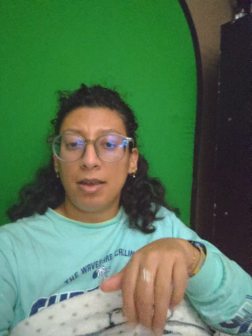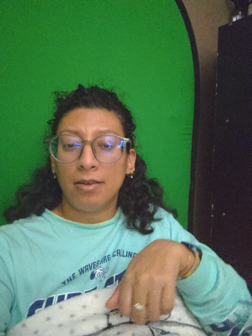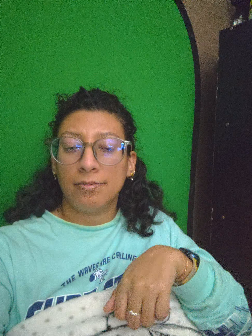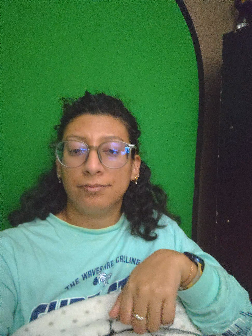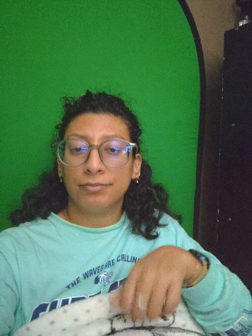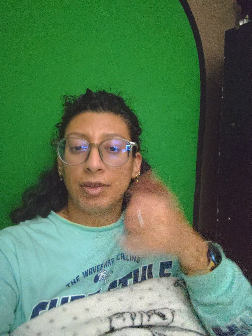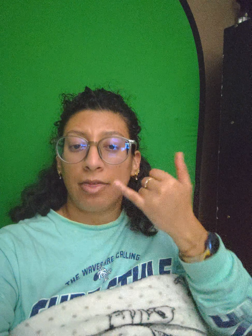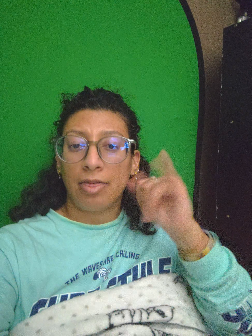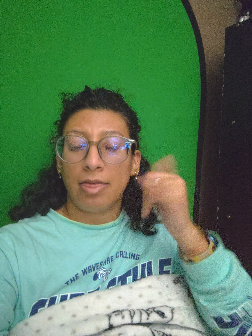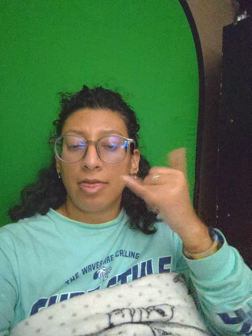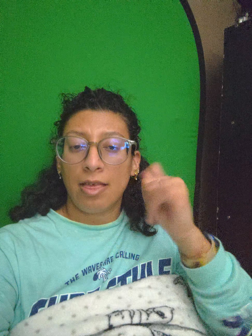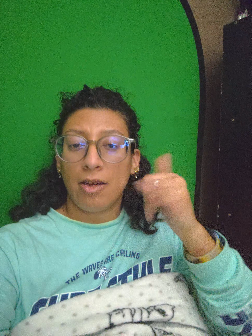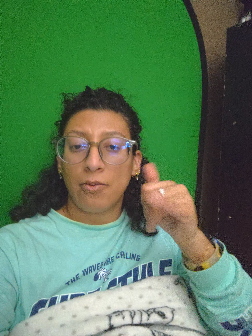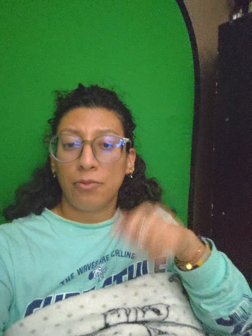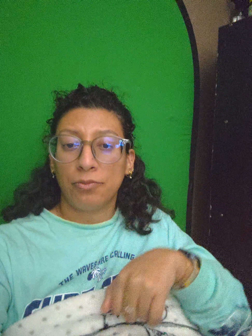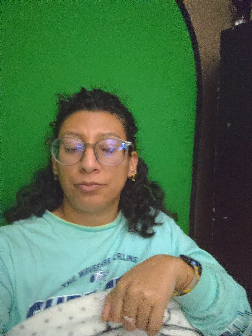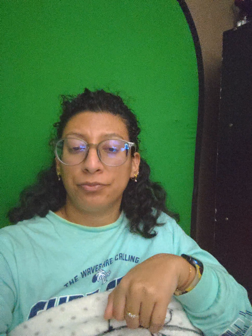yellow